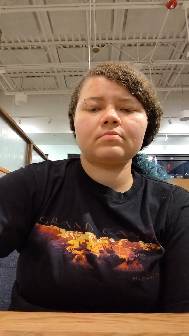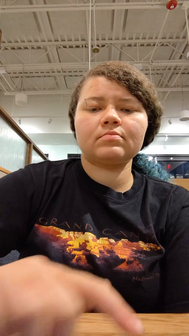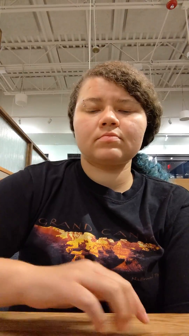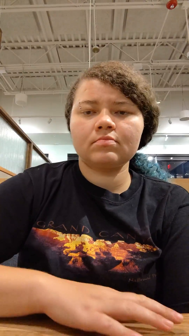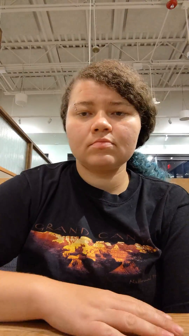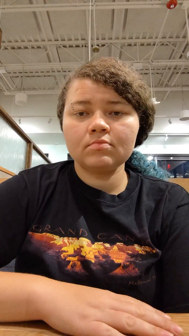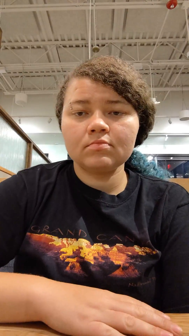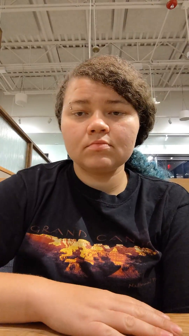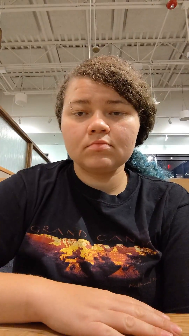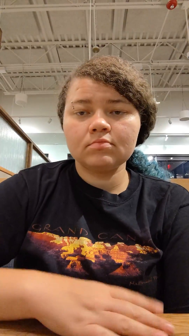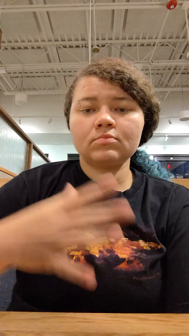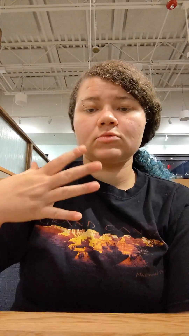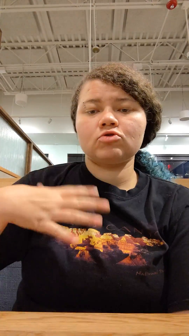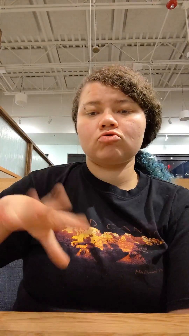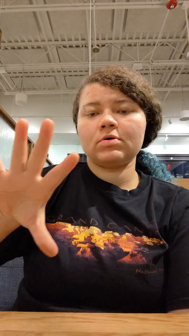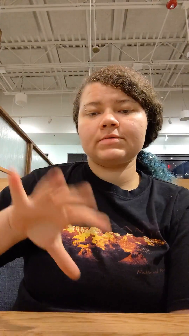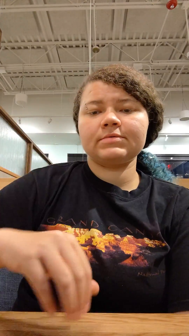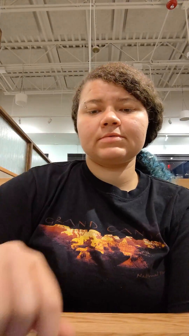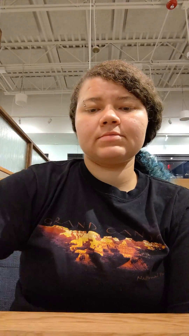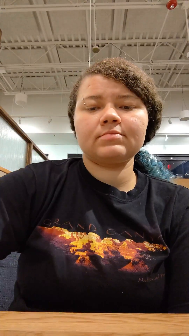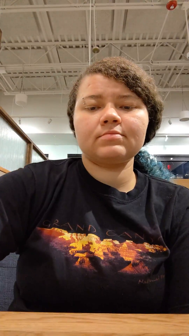dress